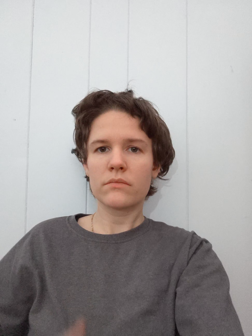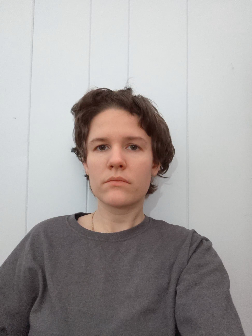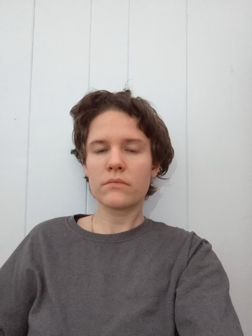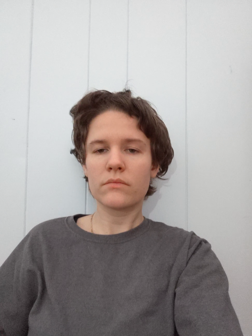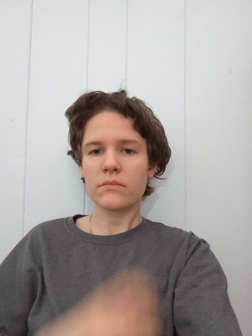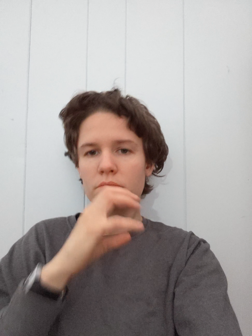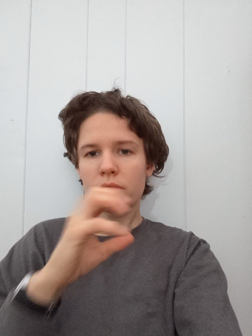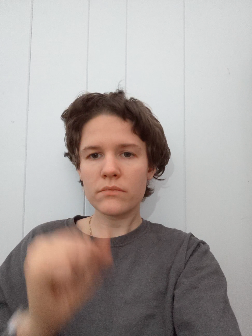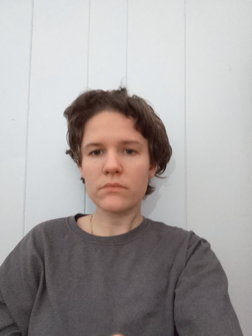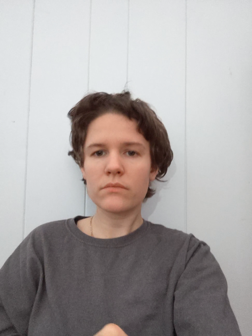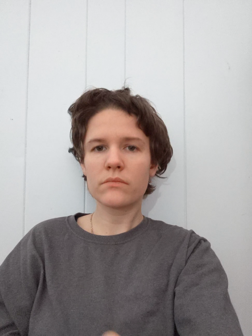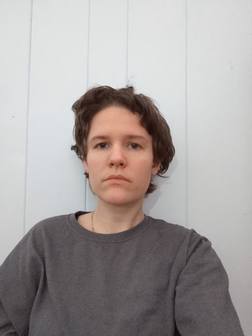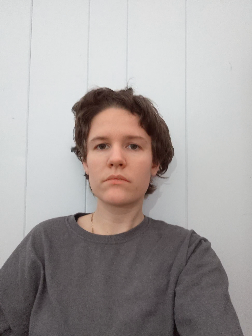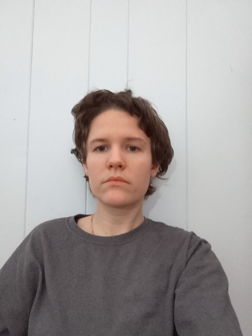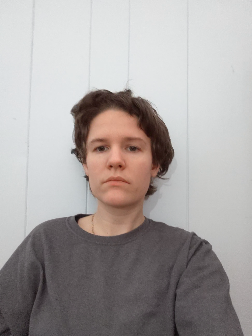old